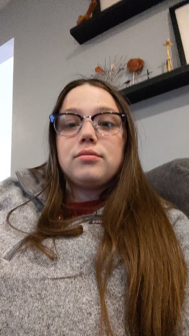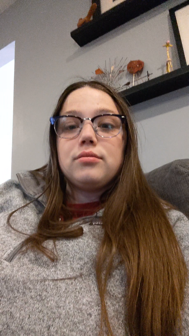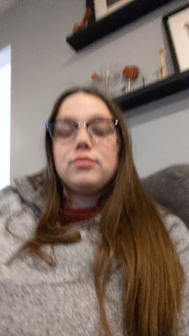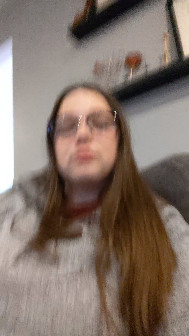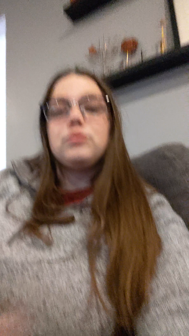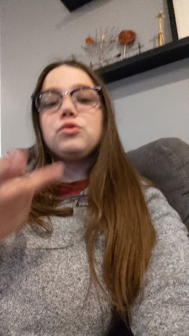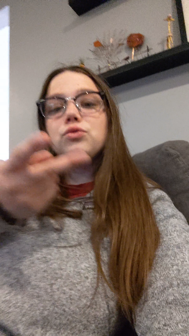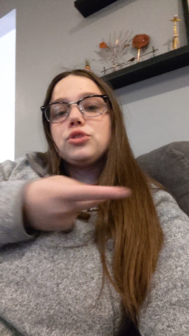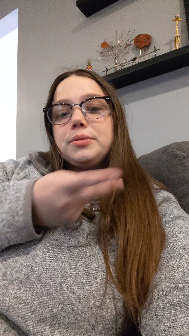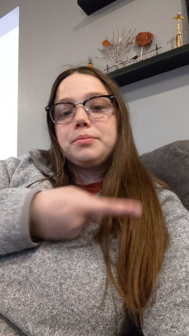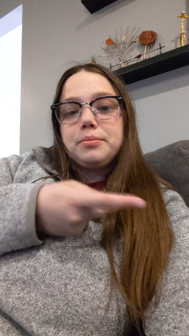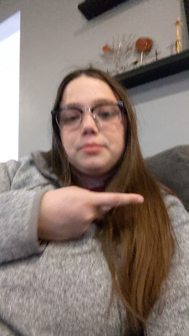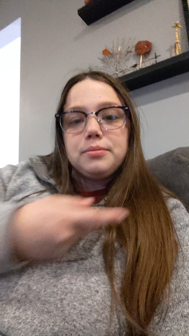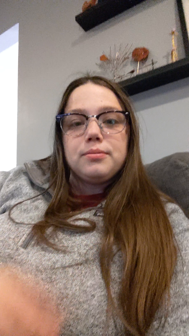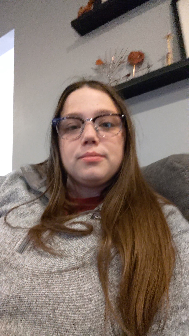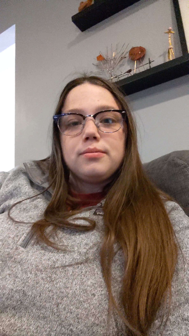sheep